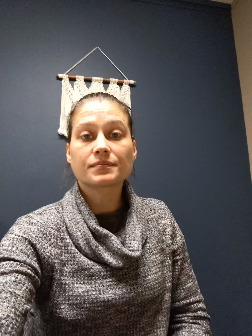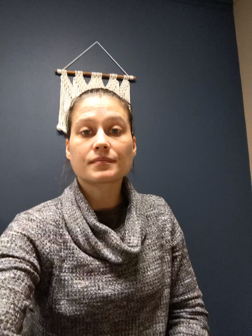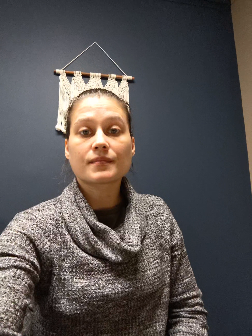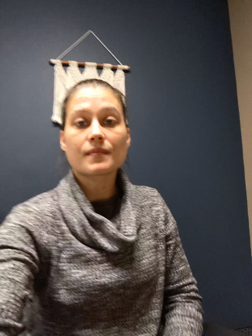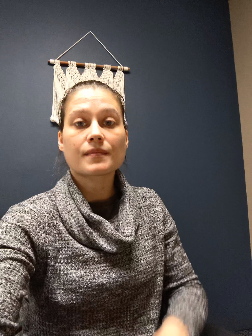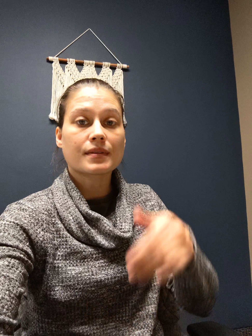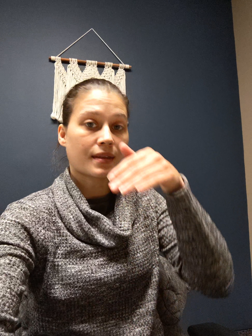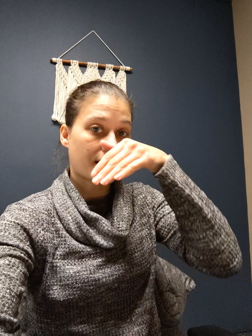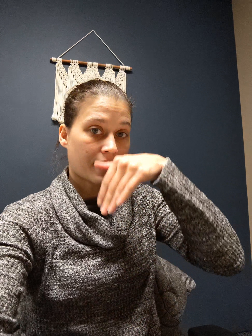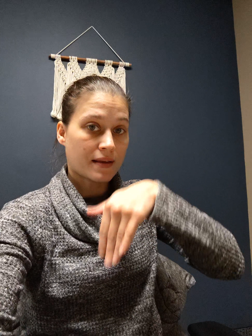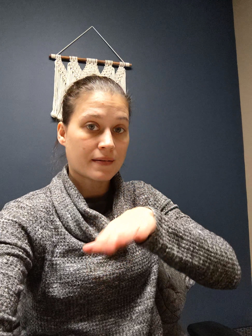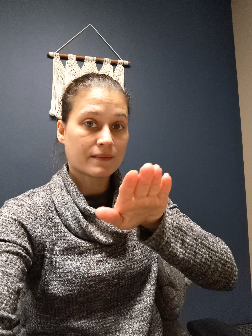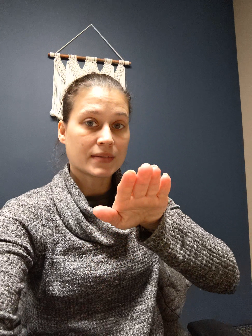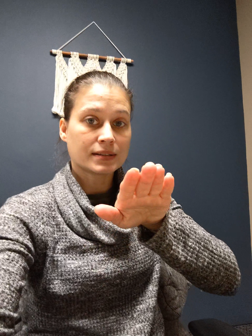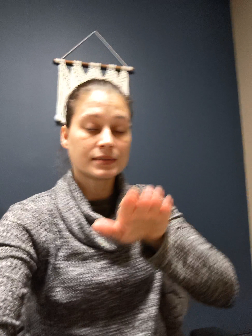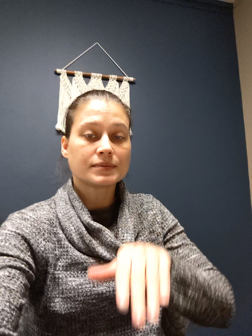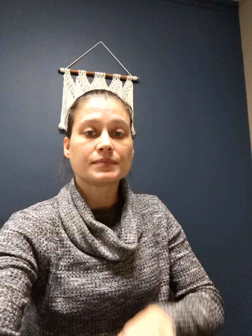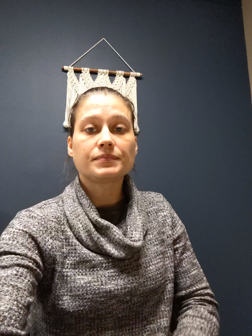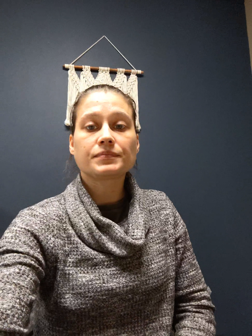elephant